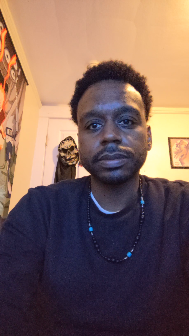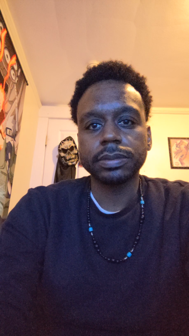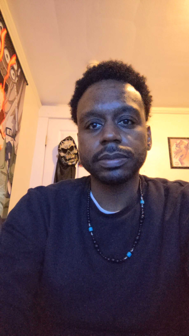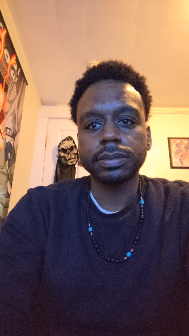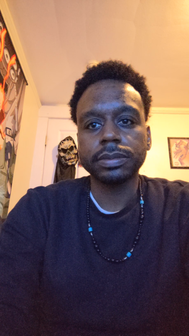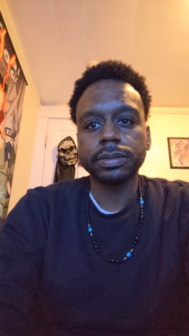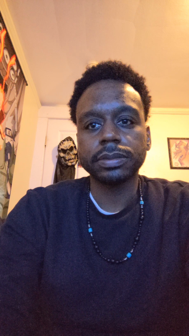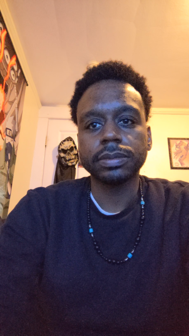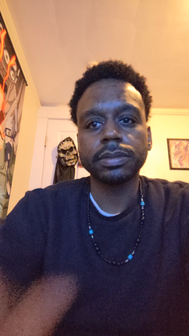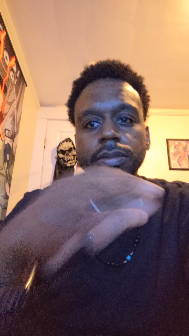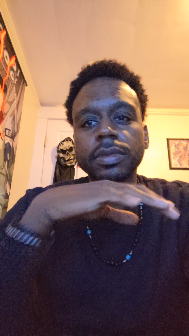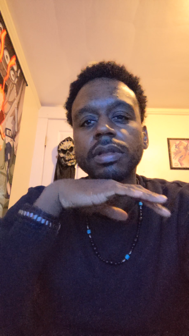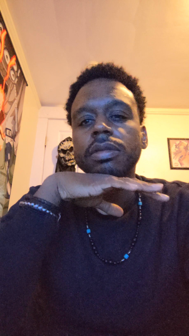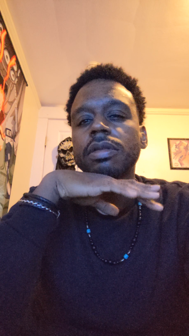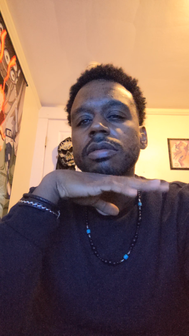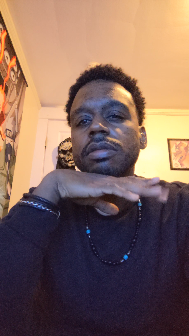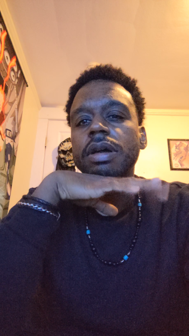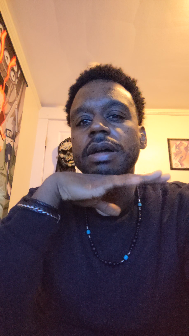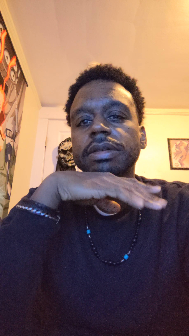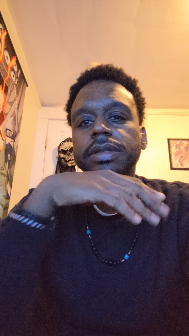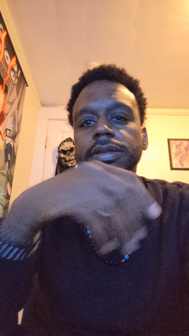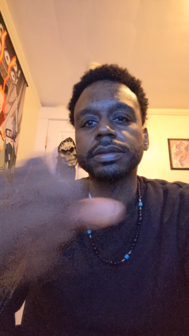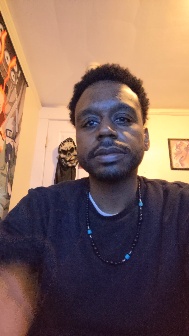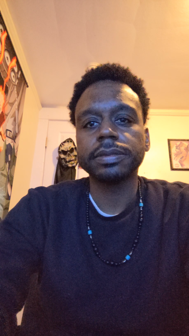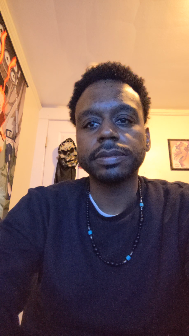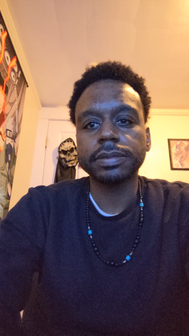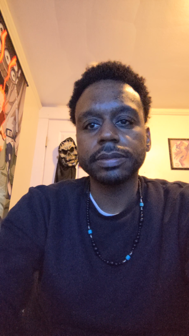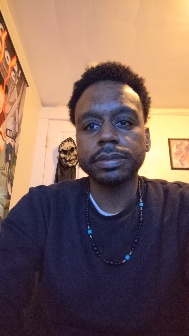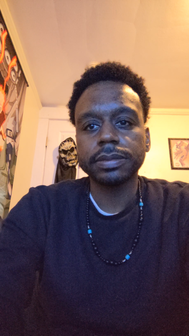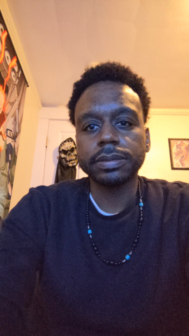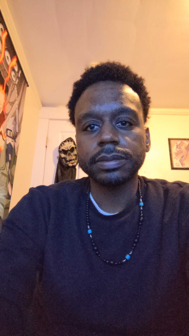naughty